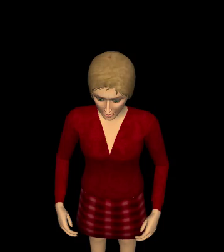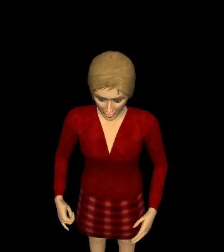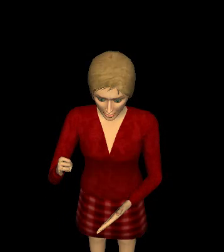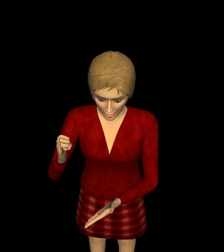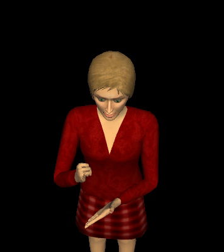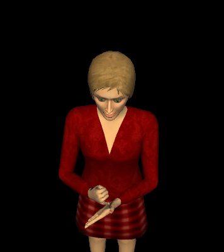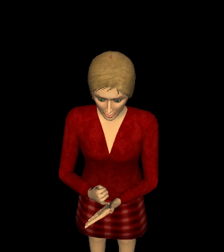حتى